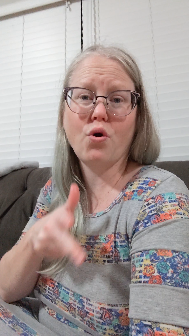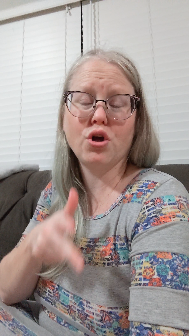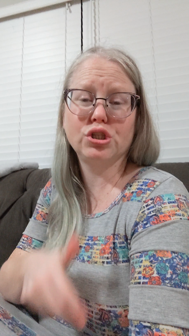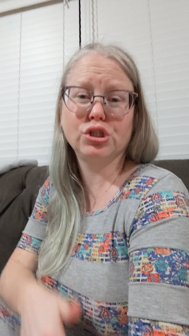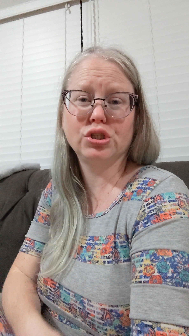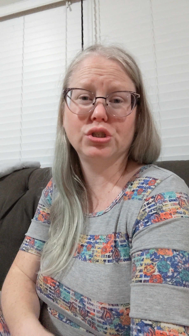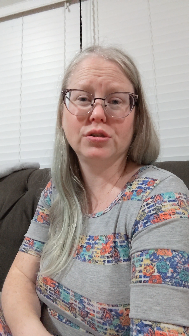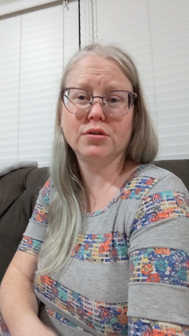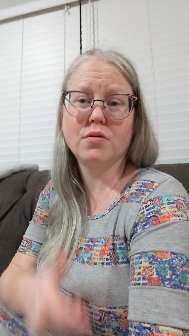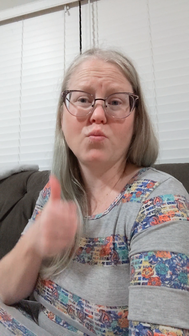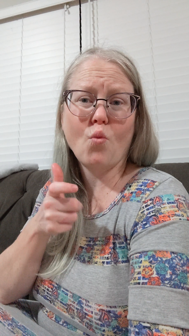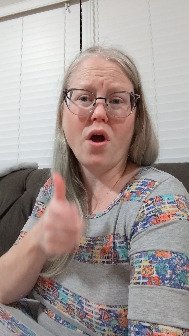run